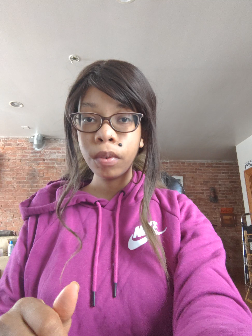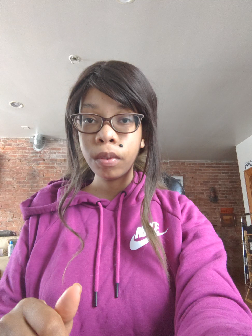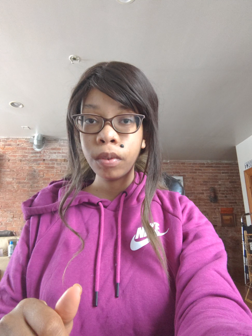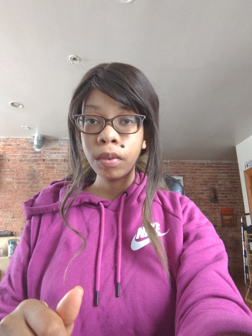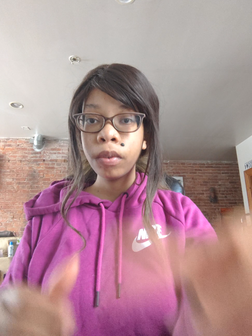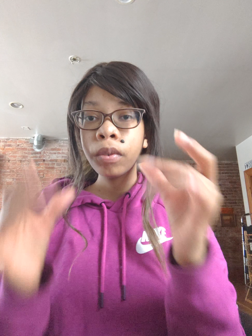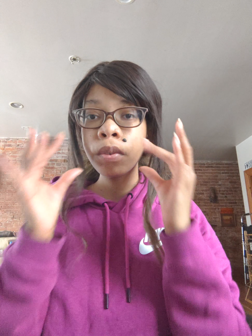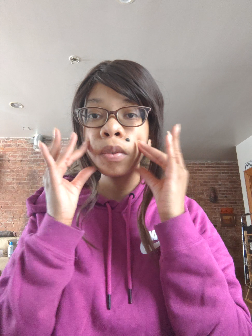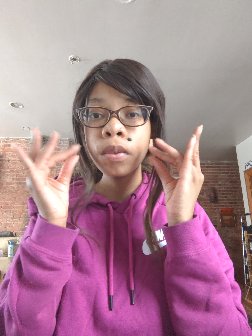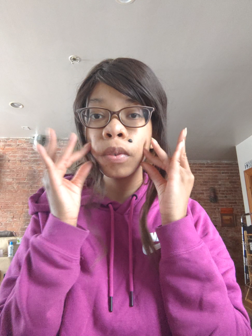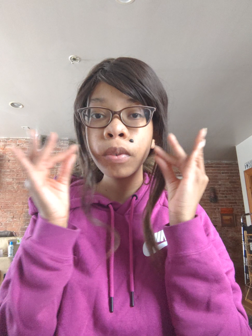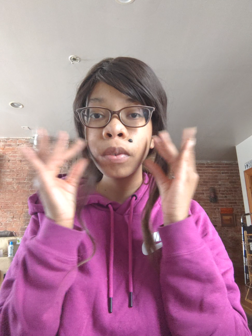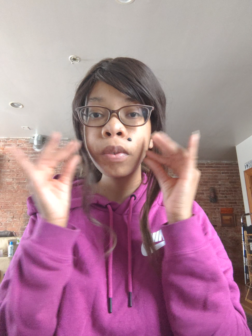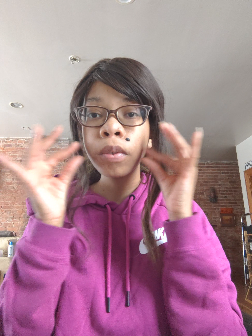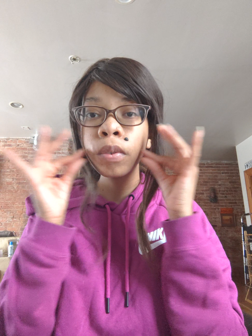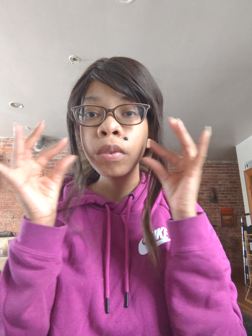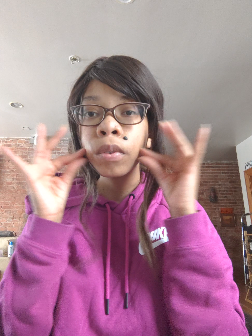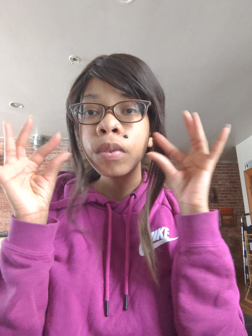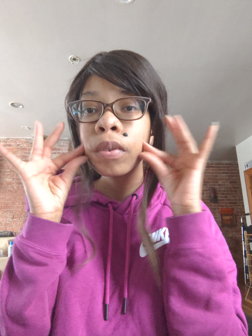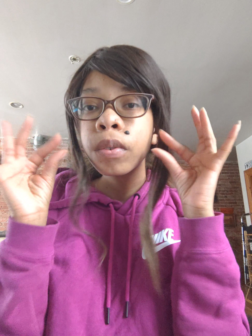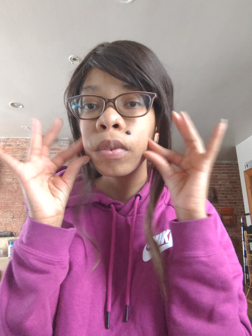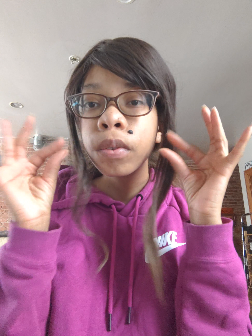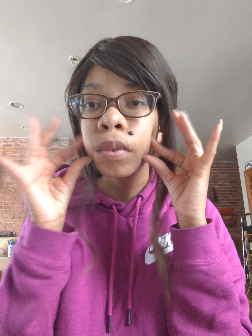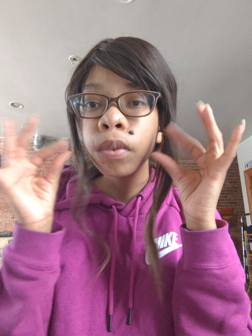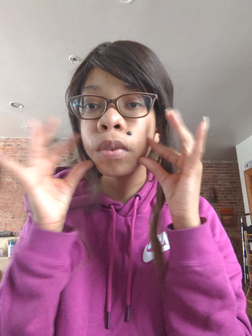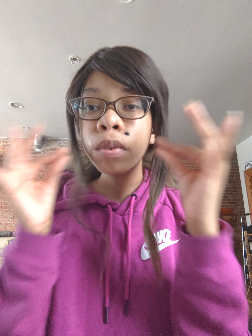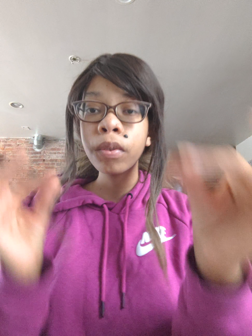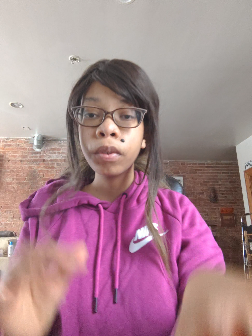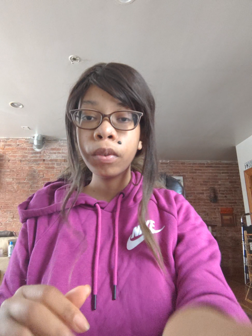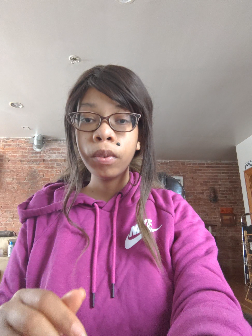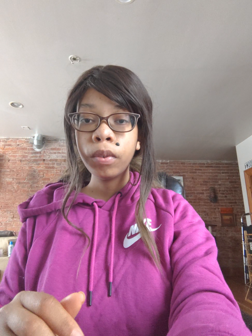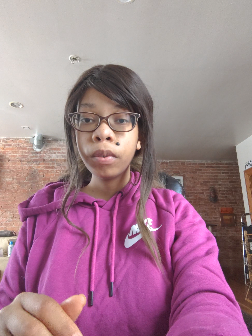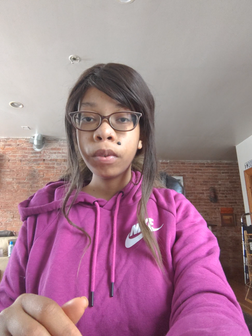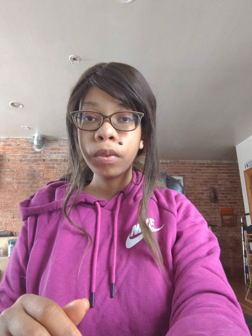cat